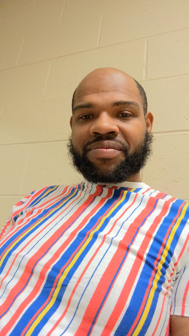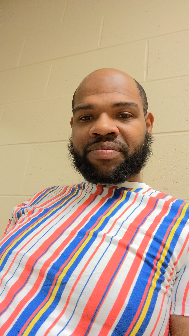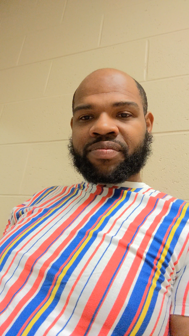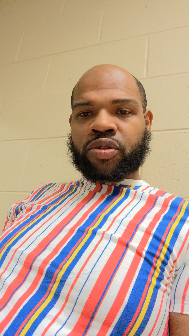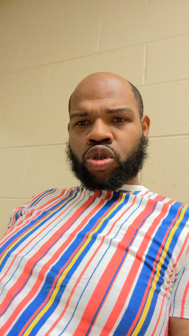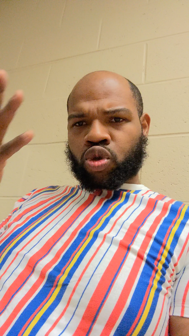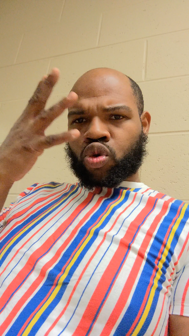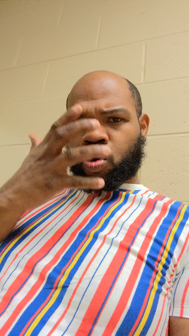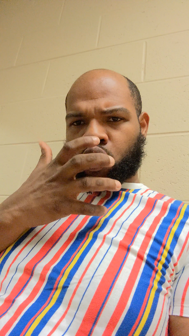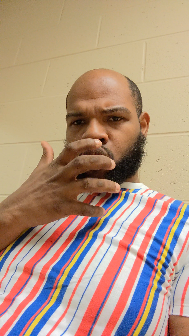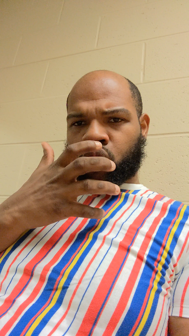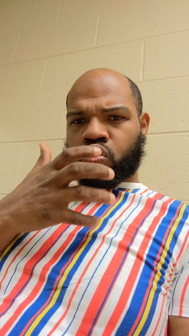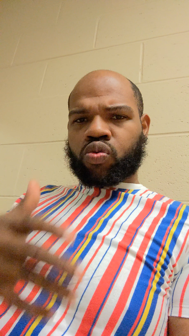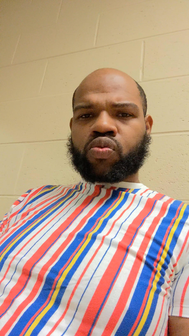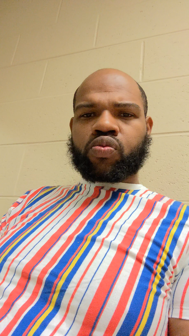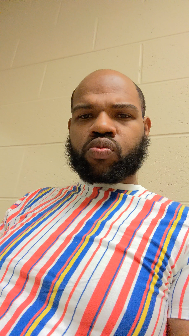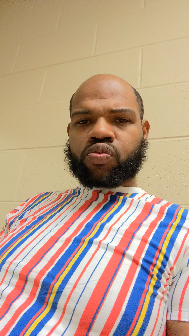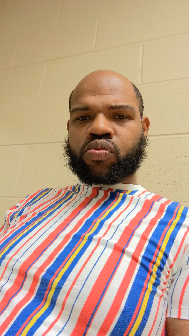dark